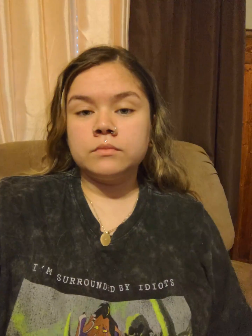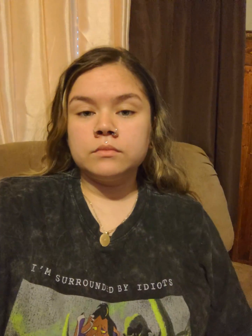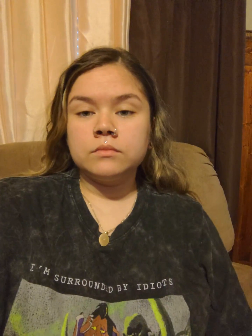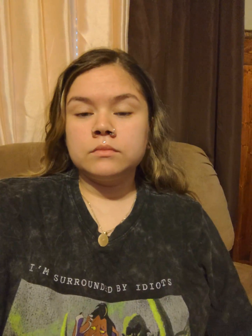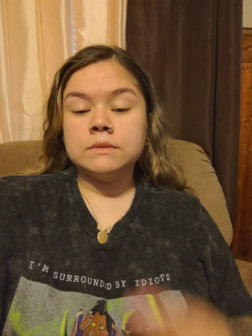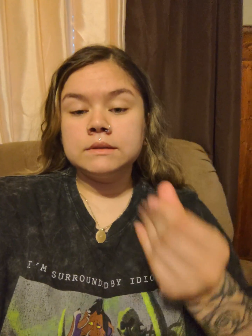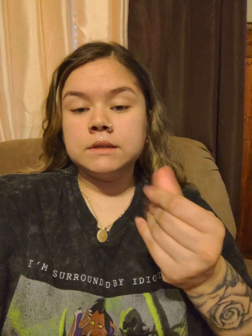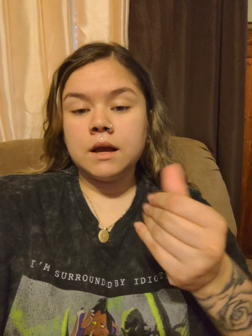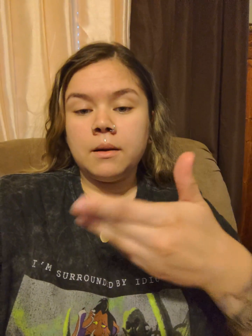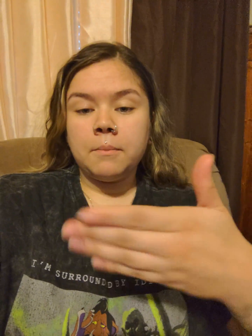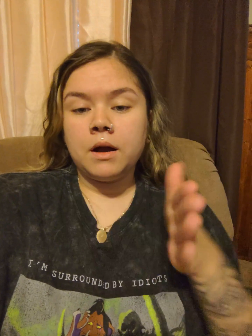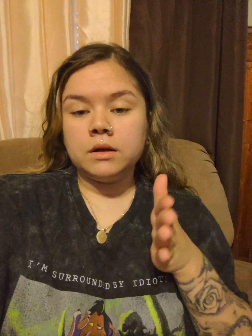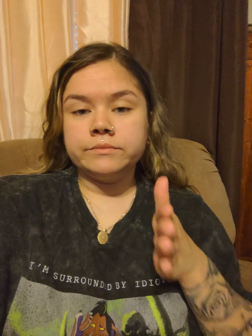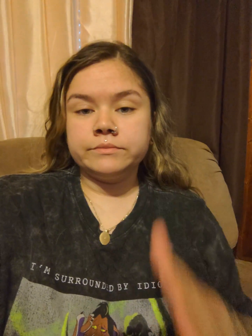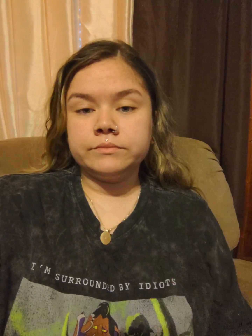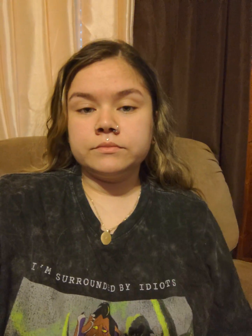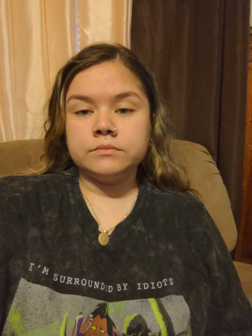sandbox